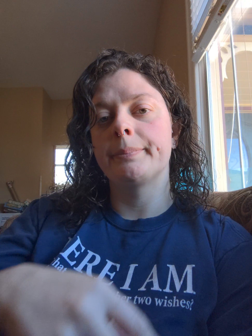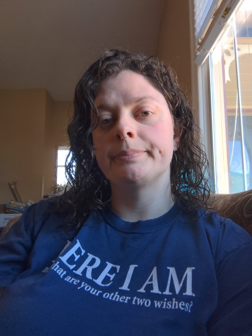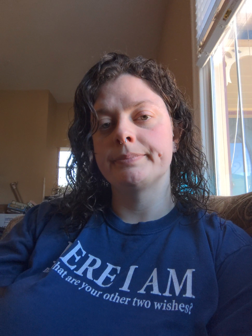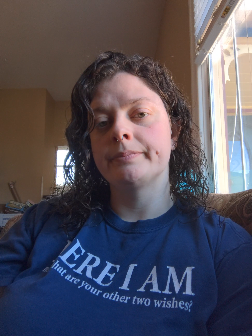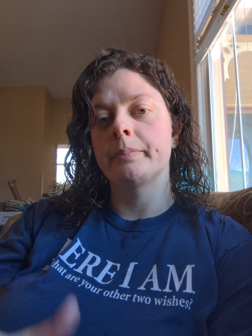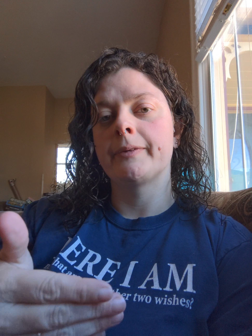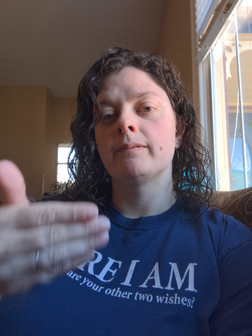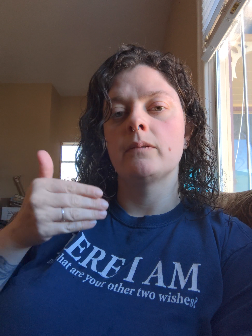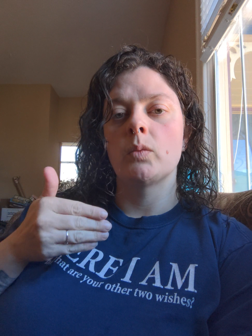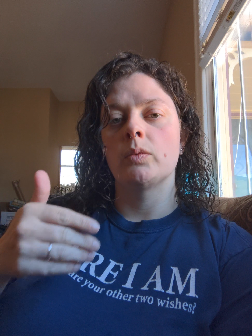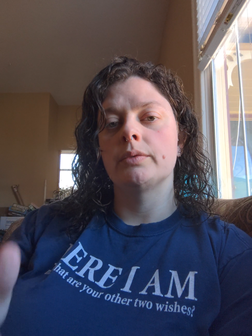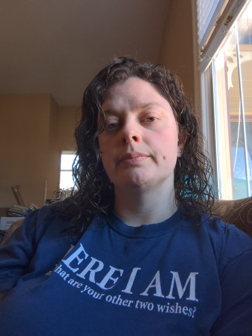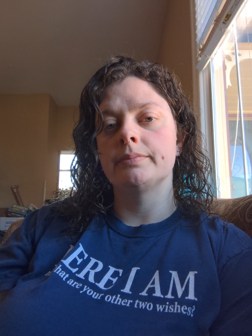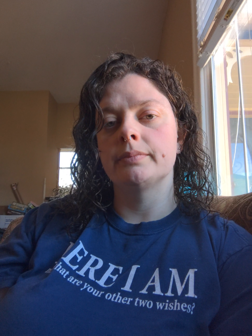before